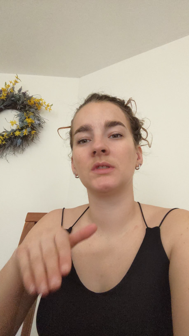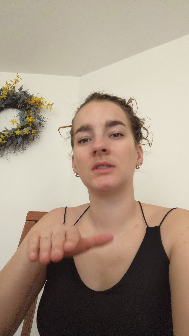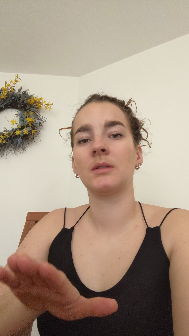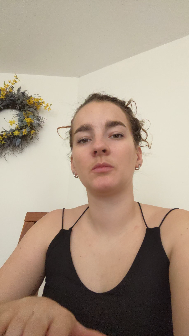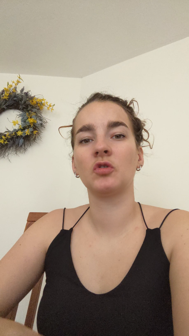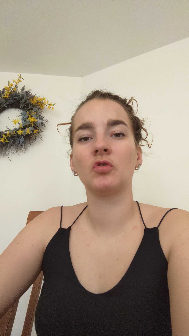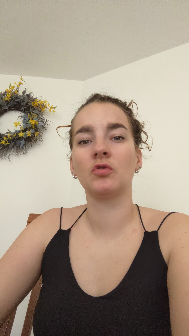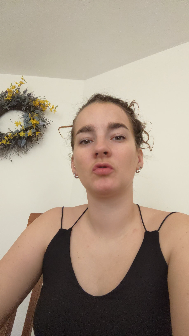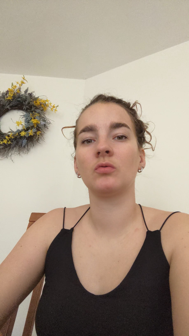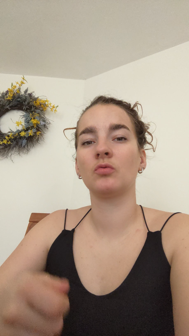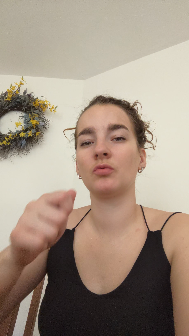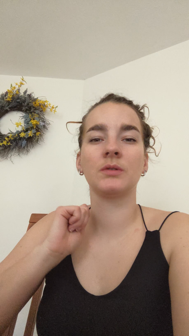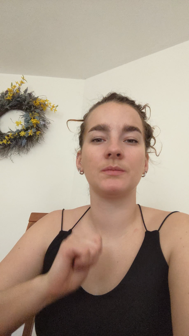rip